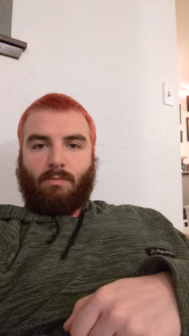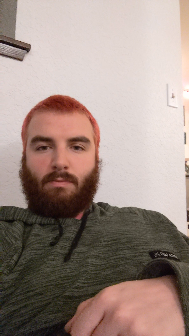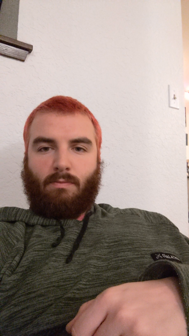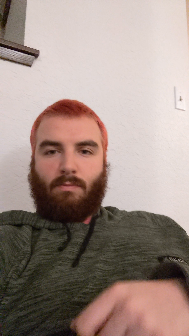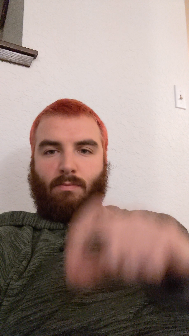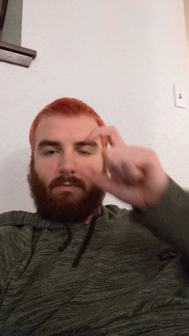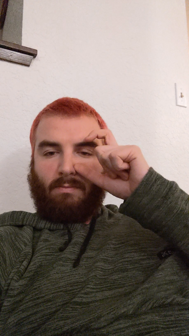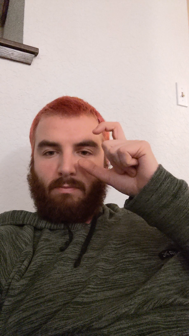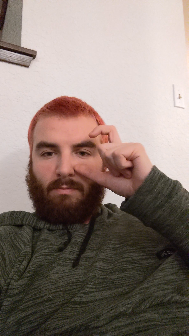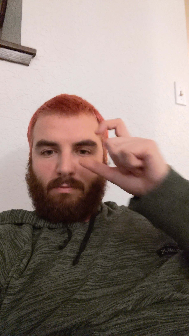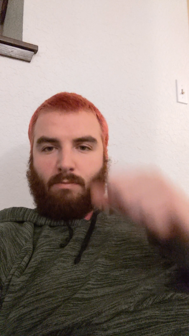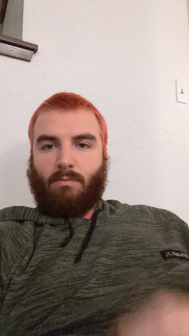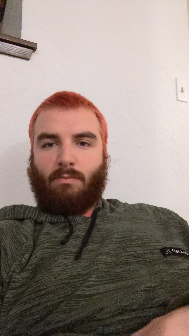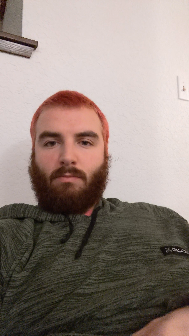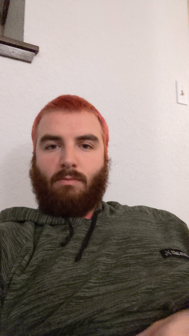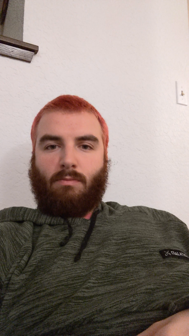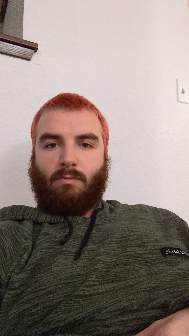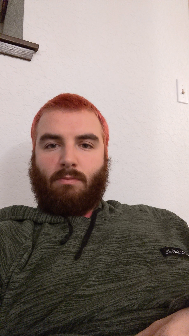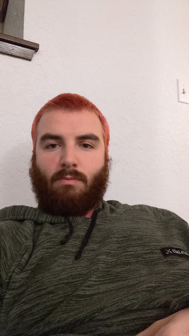glasses